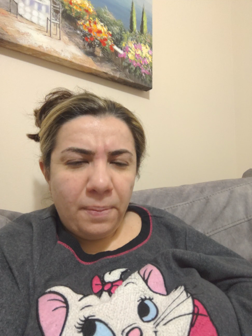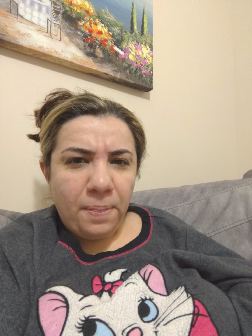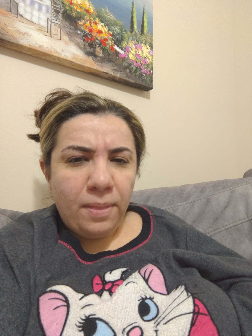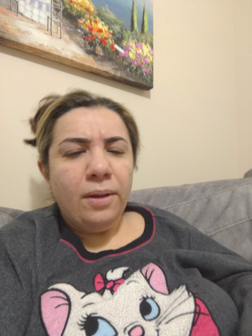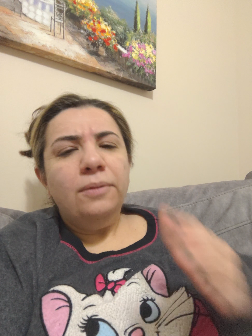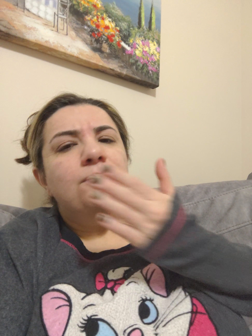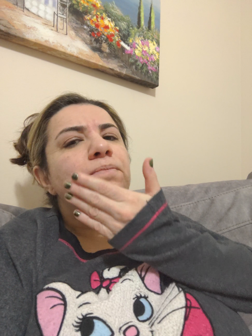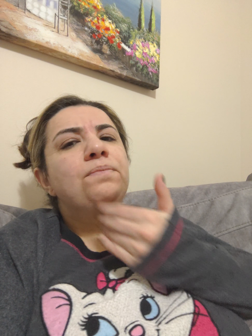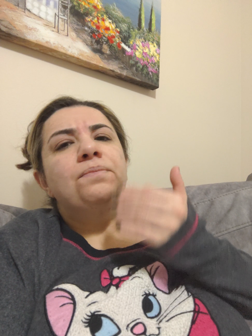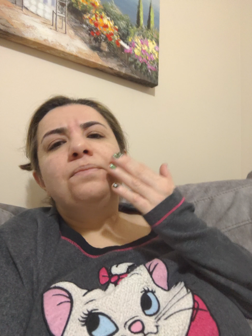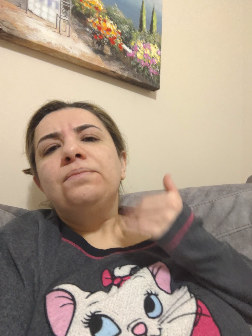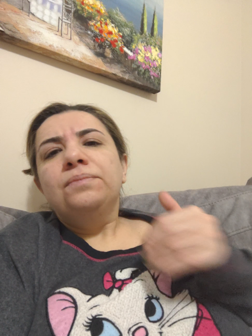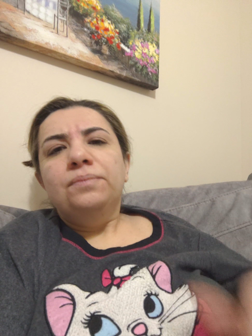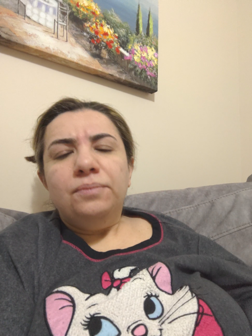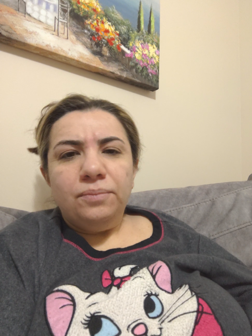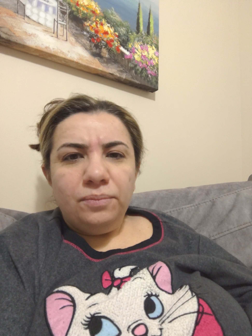napkin